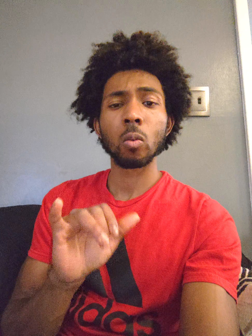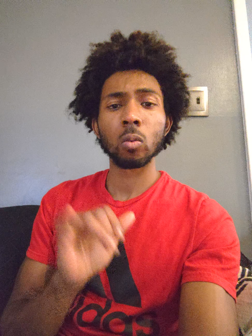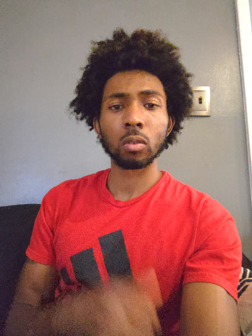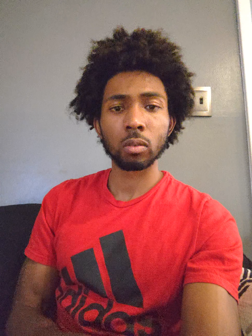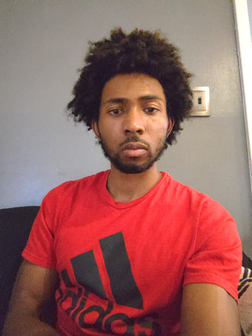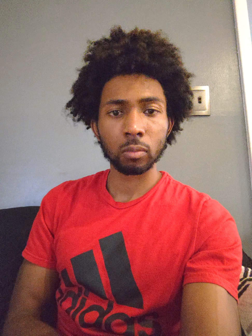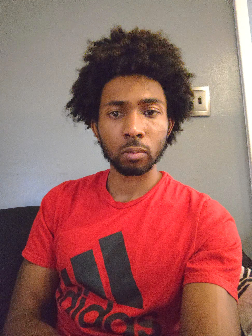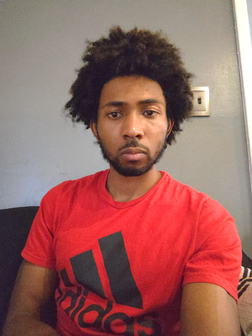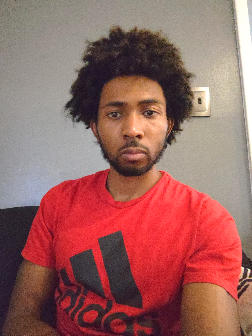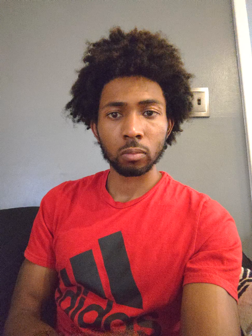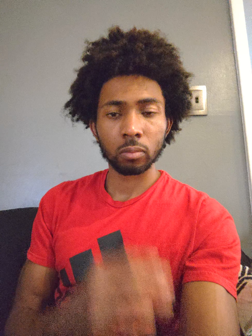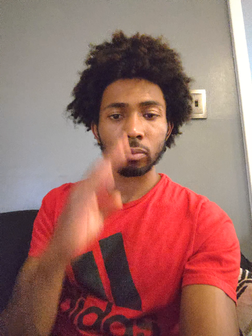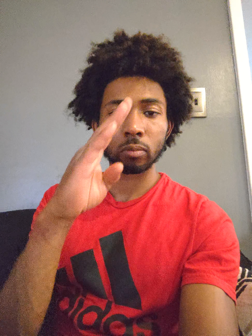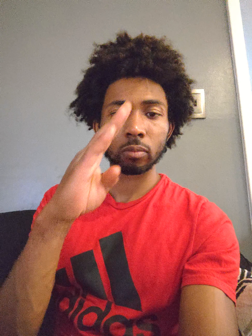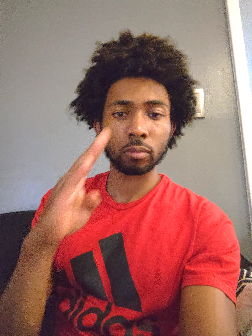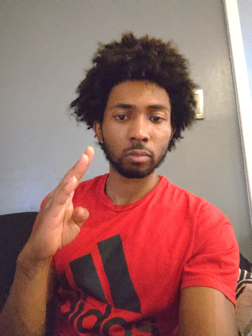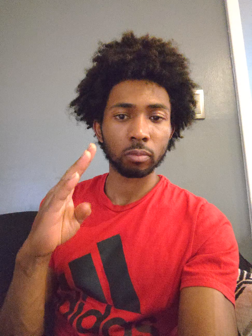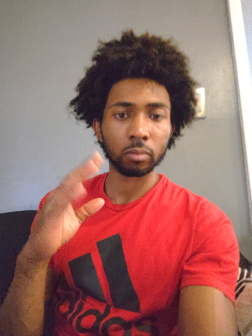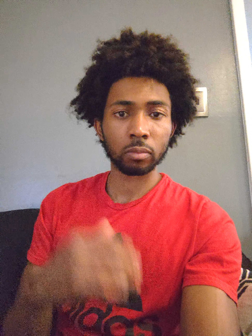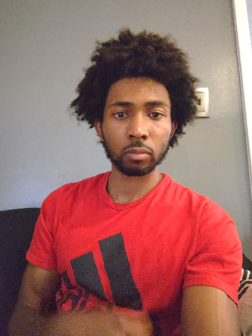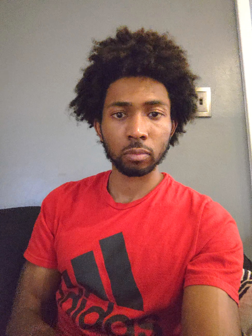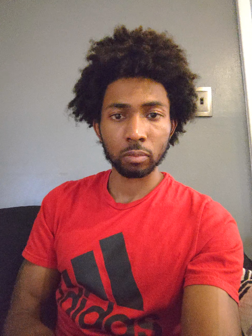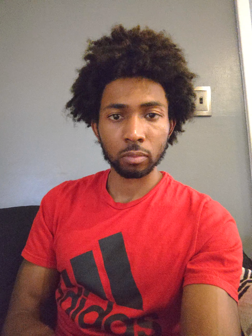roof